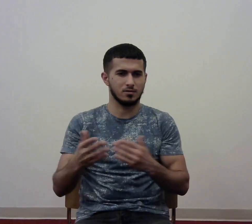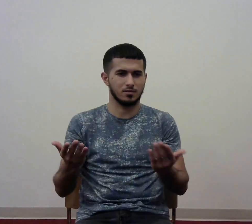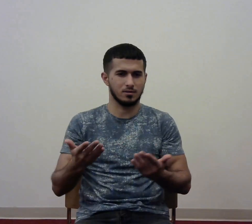necə